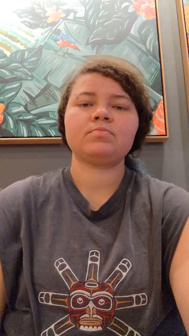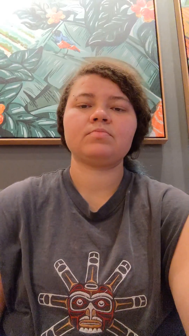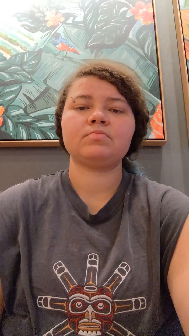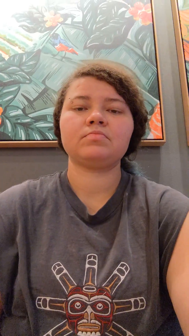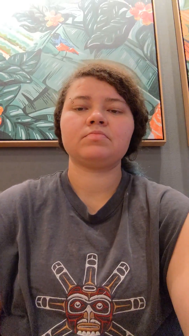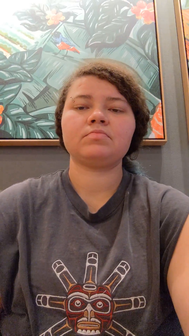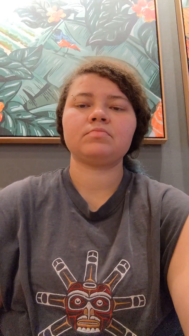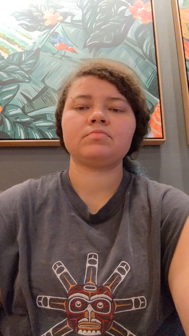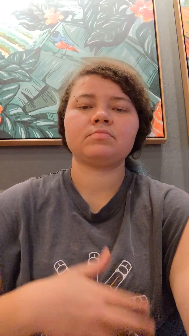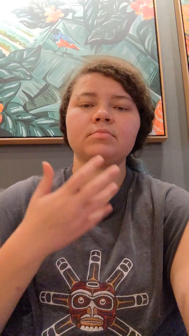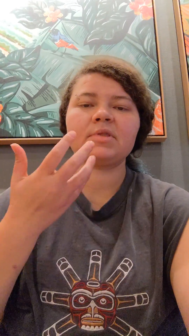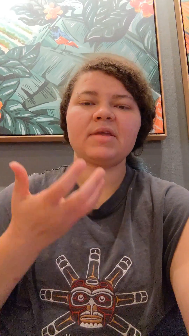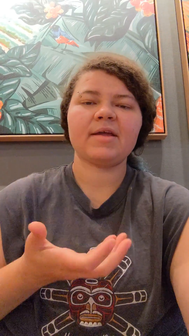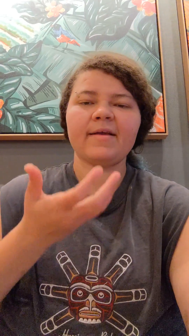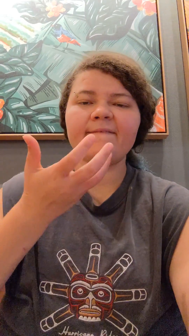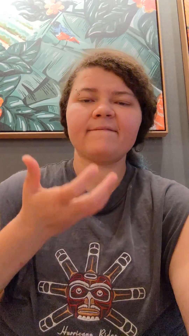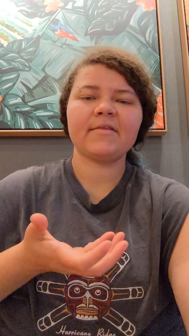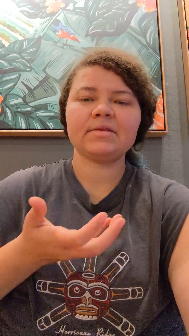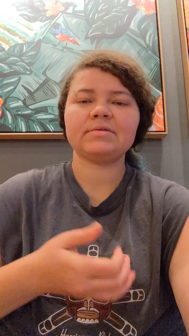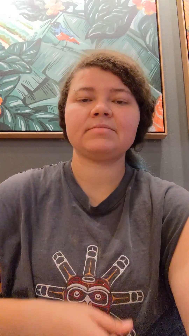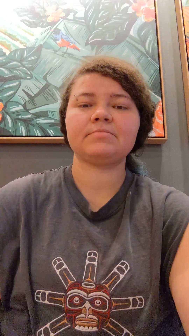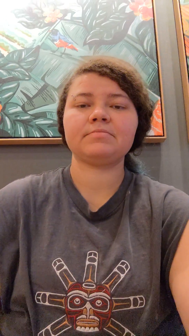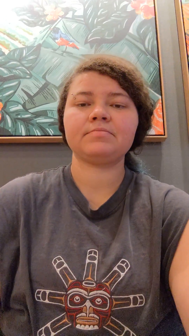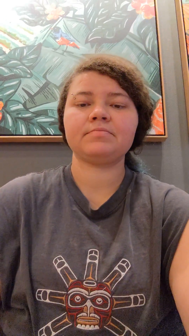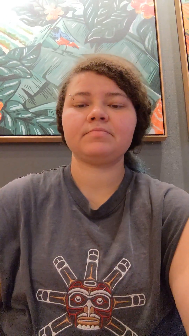heavy